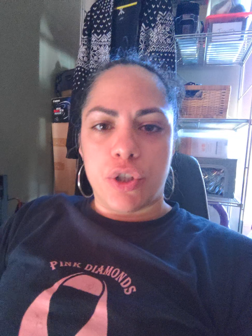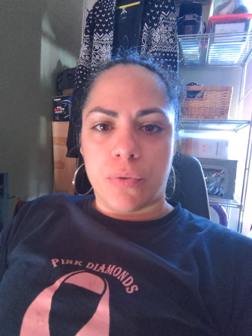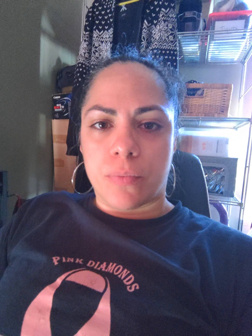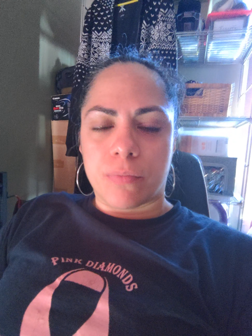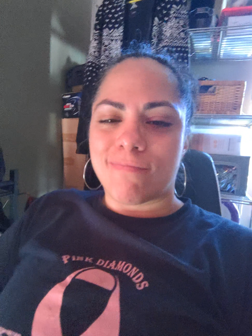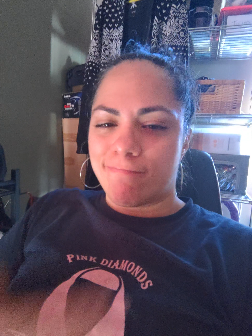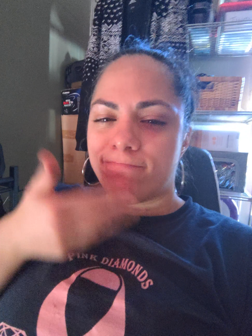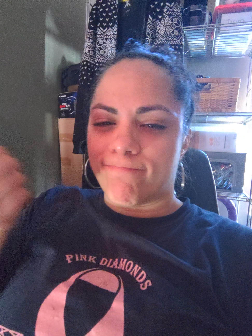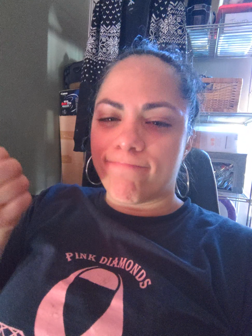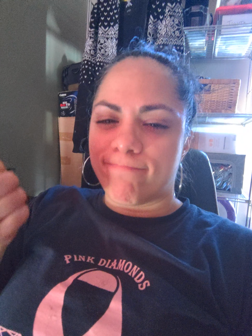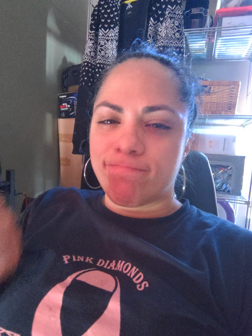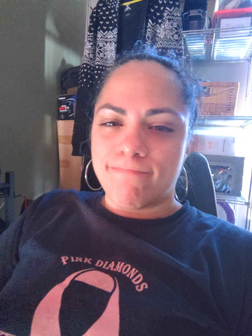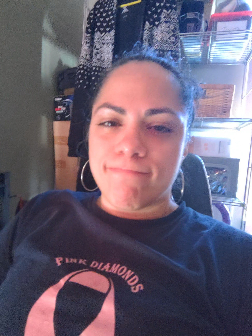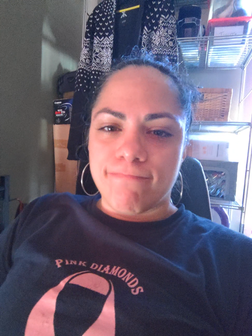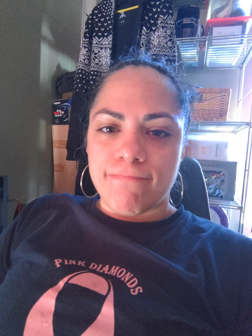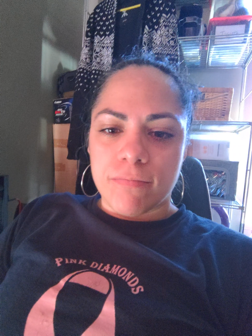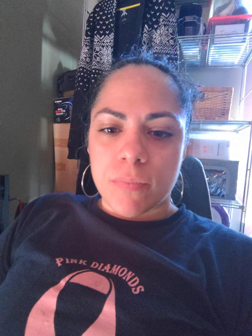better